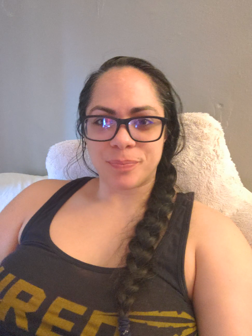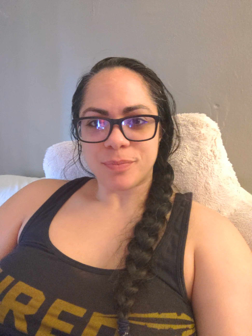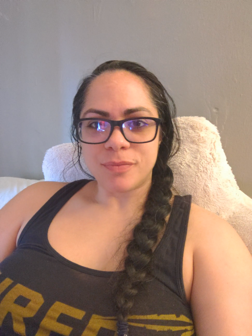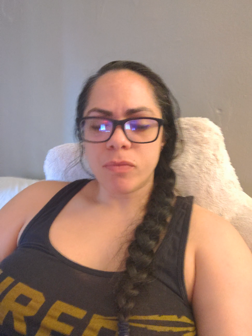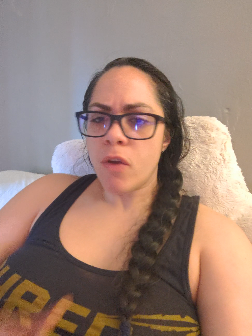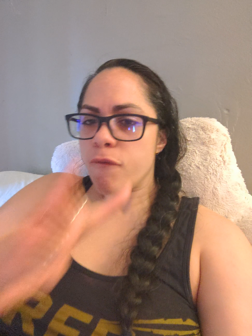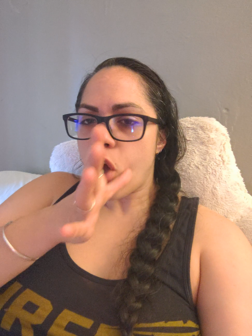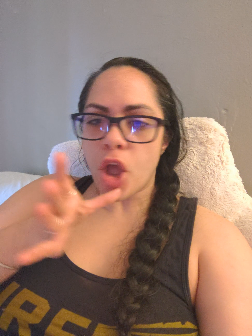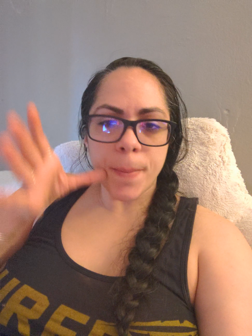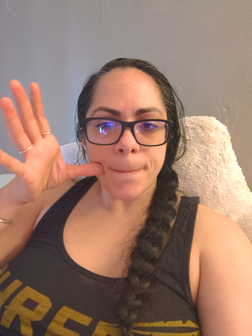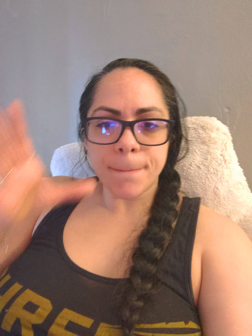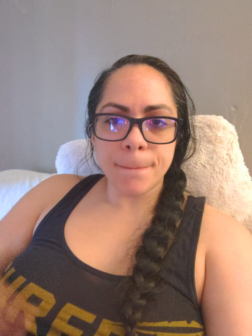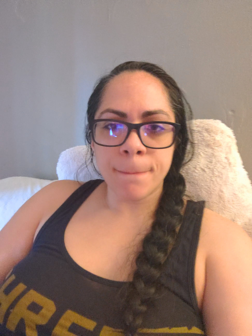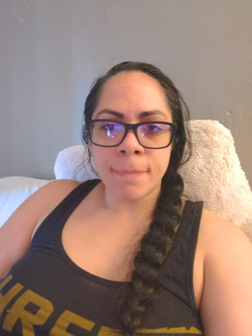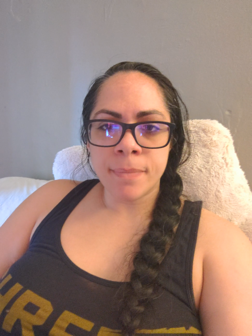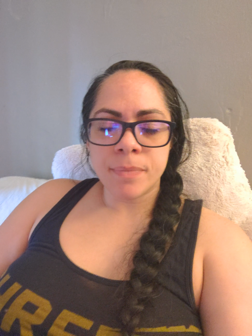farm